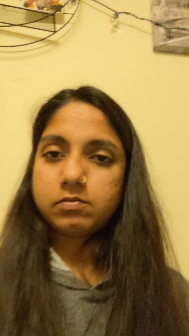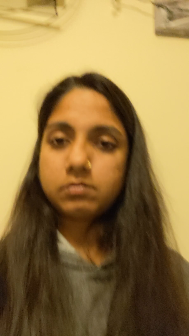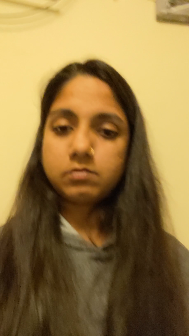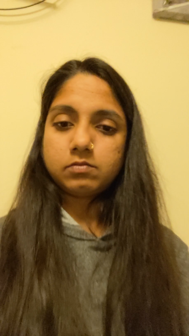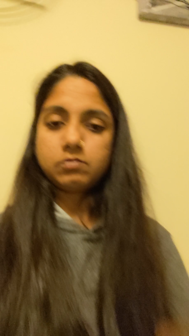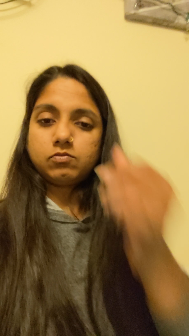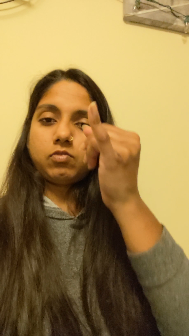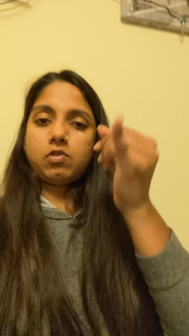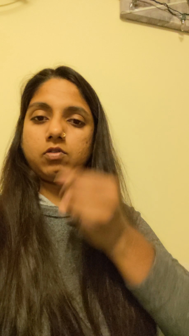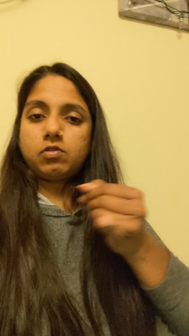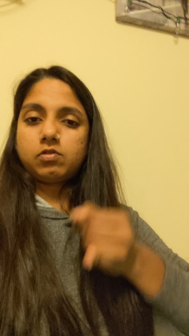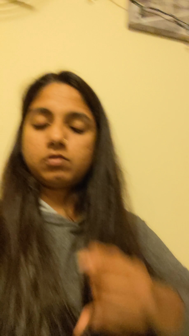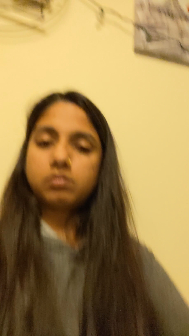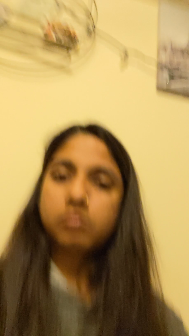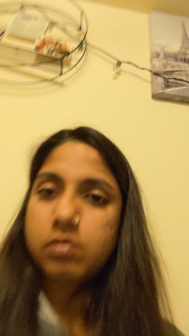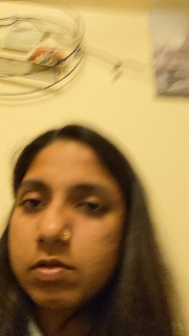draw